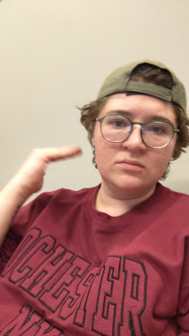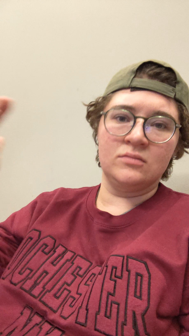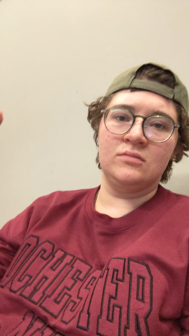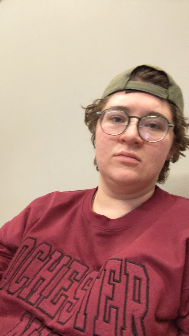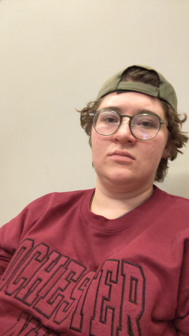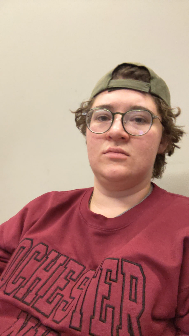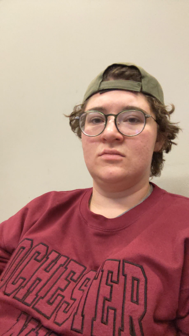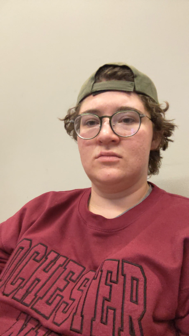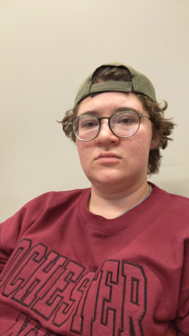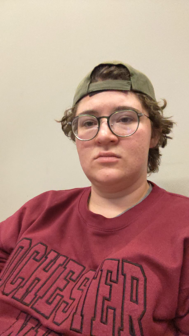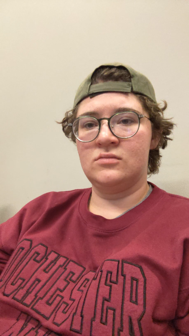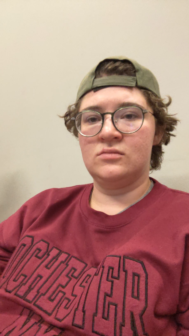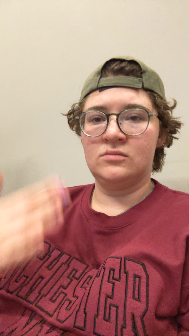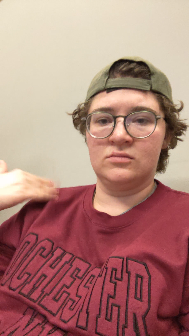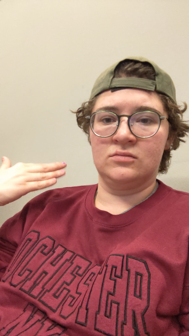shoulder